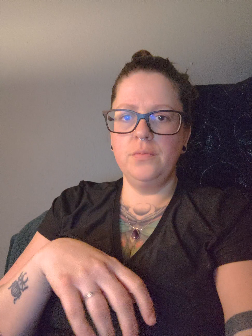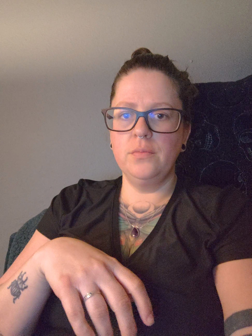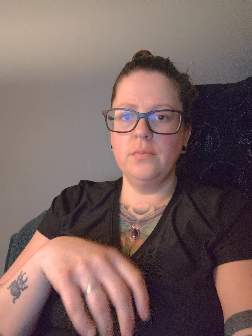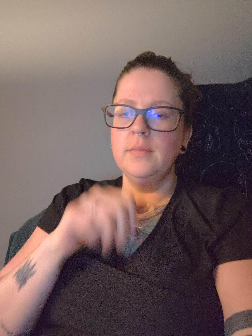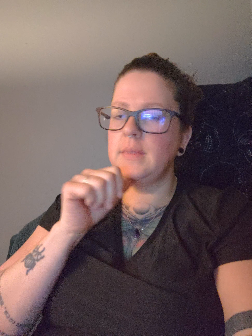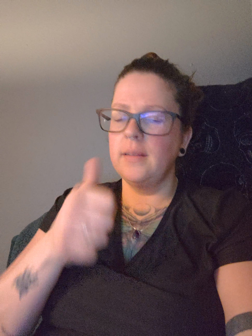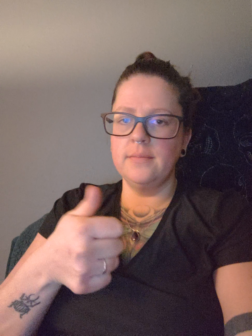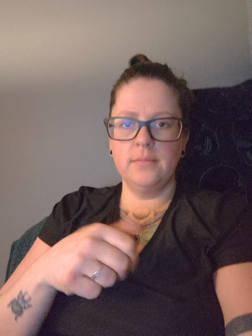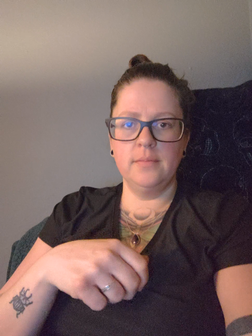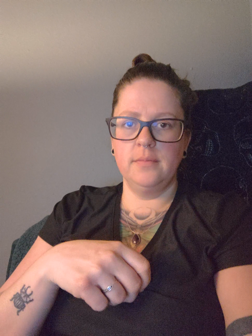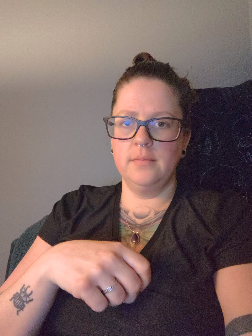not